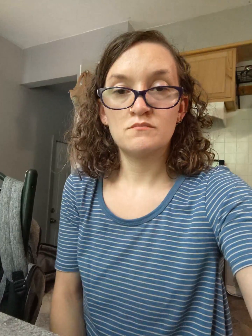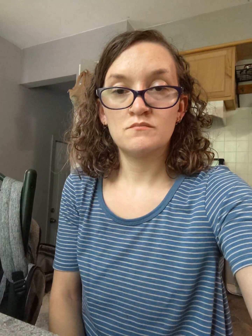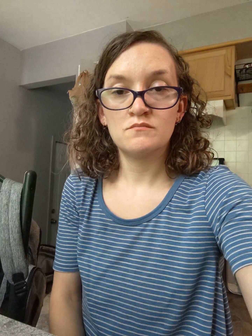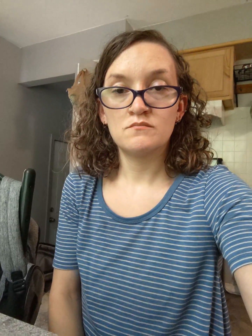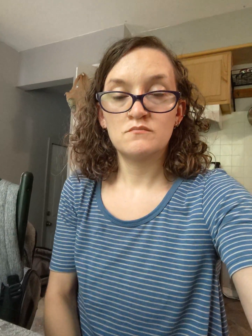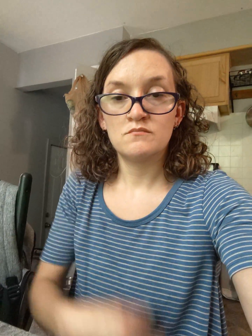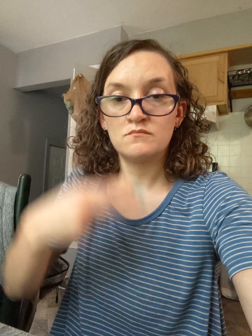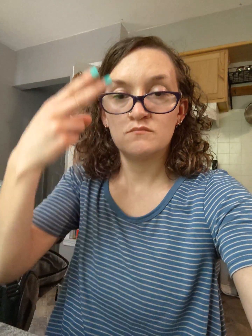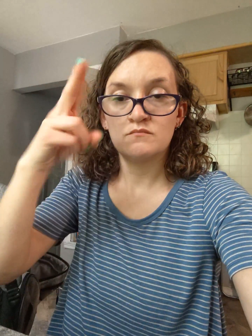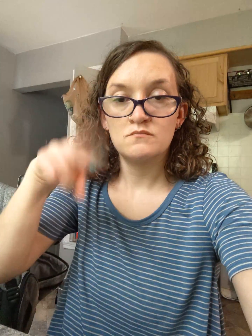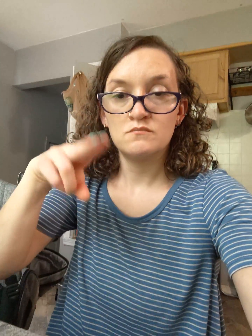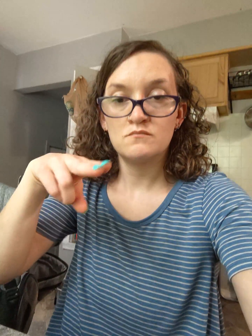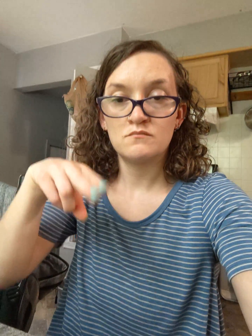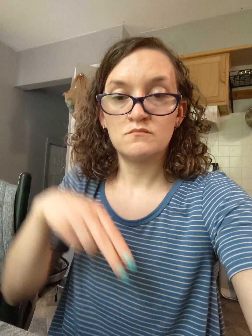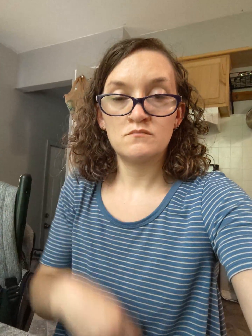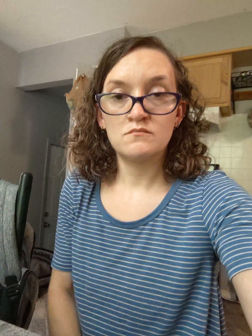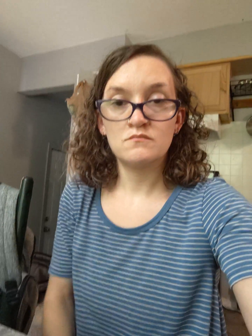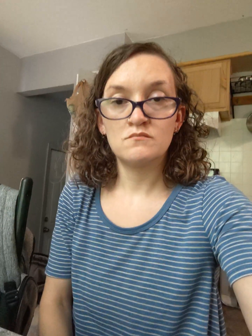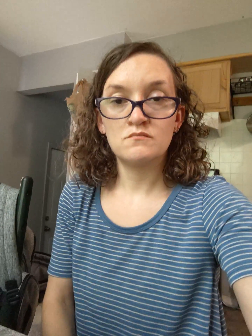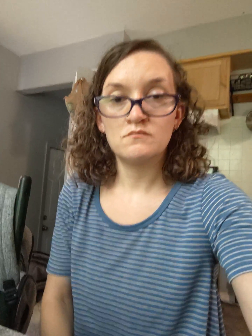high chair